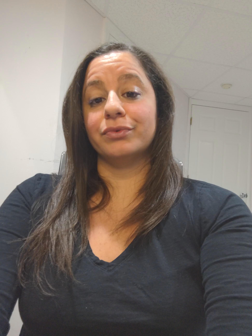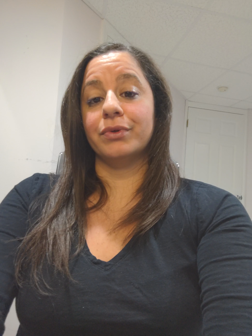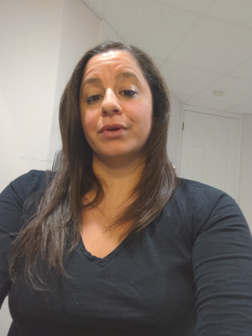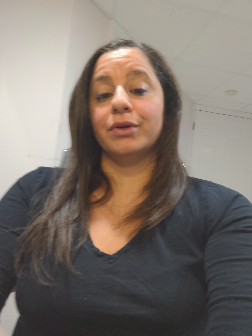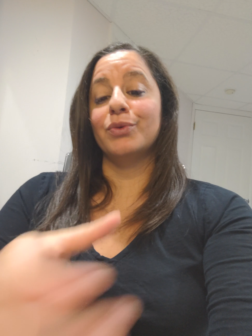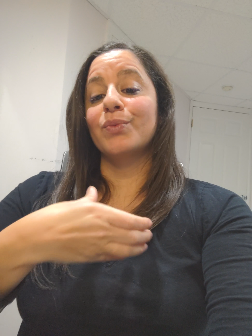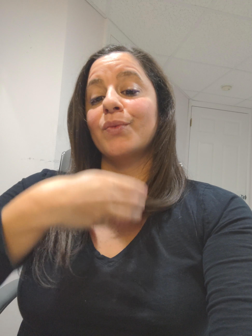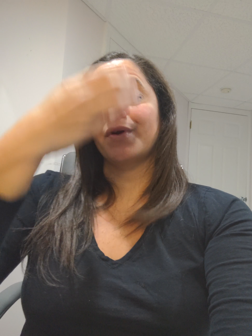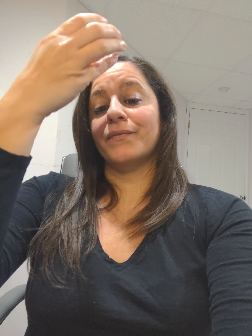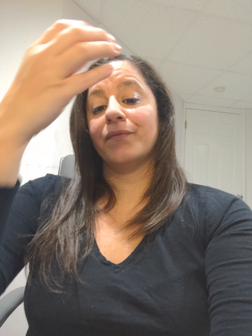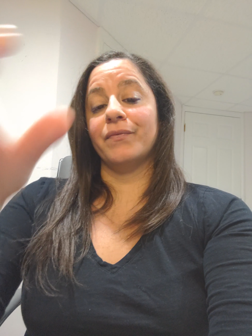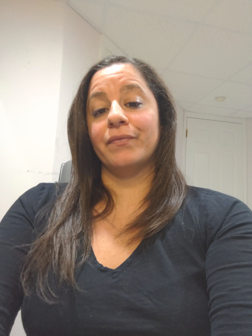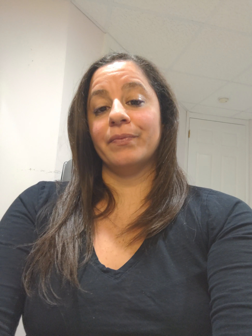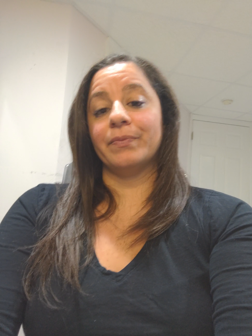giraffe